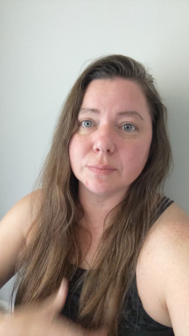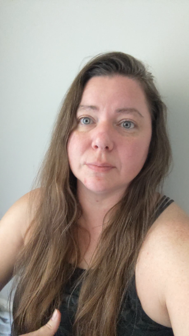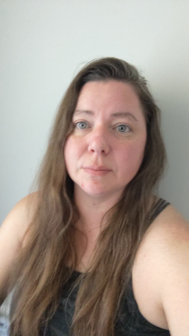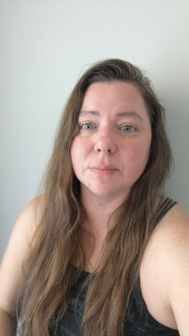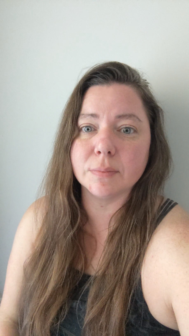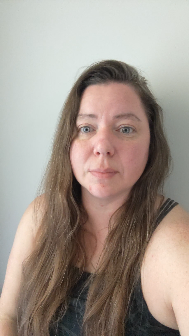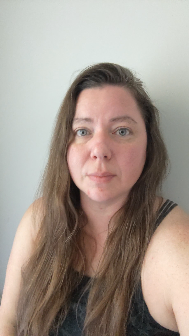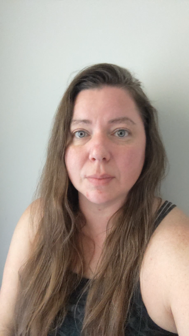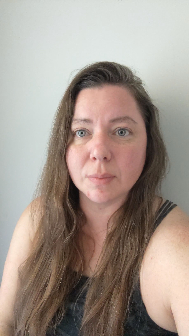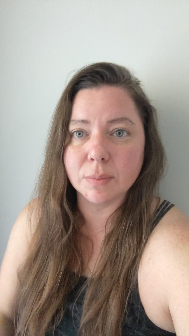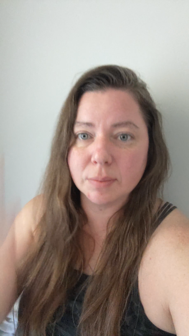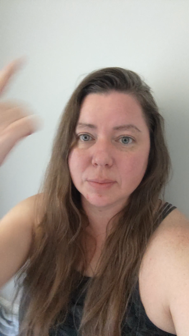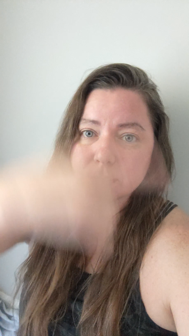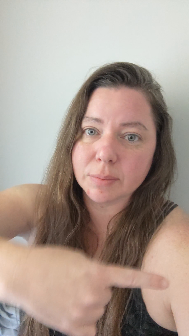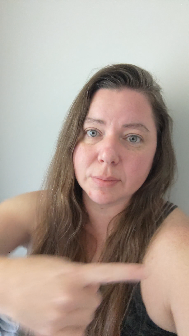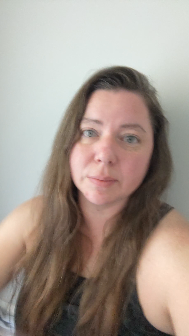day